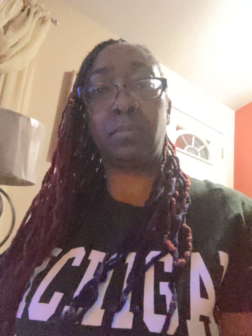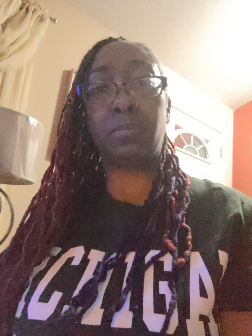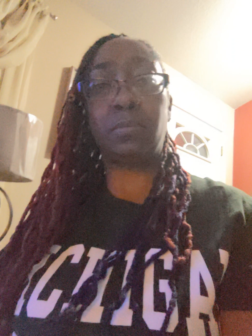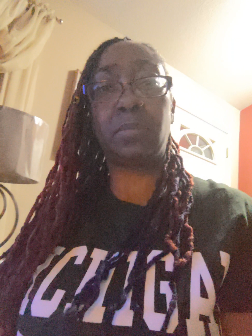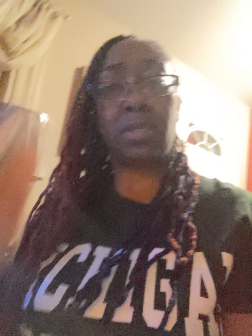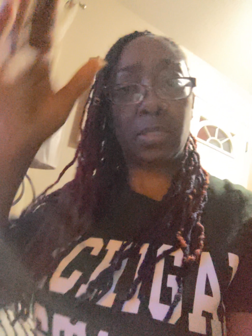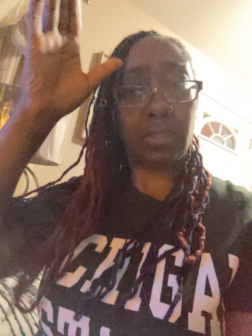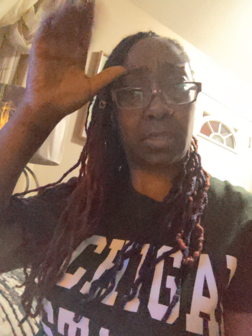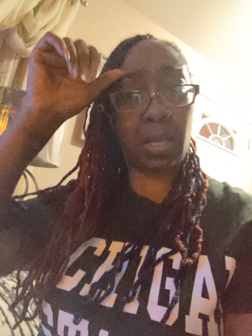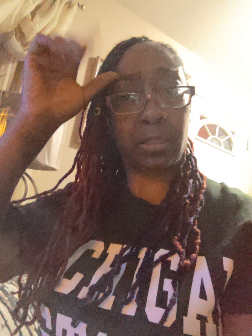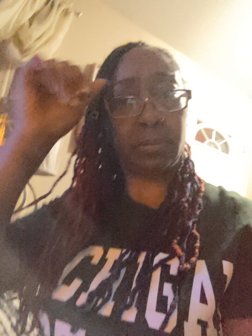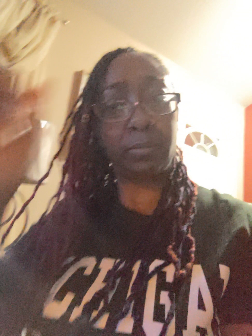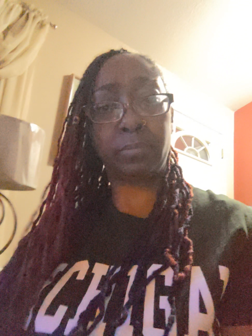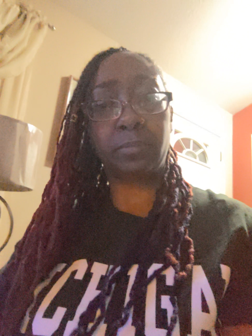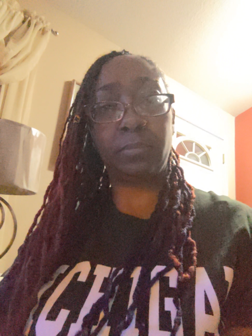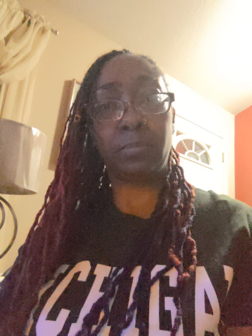donkey